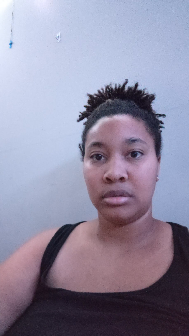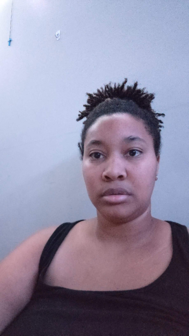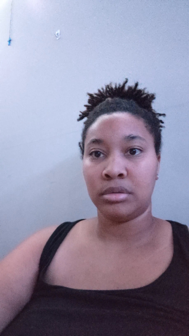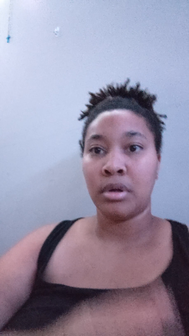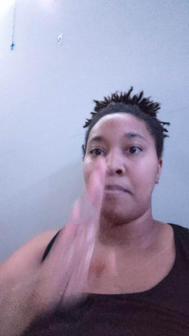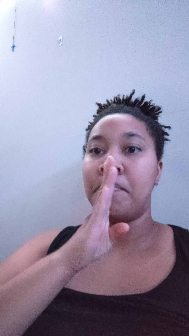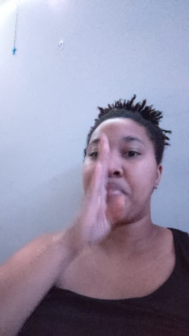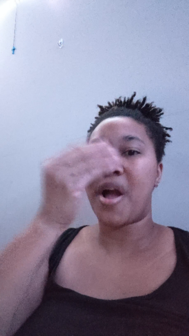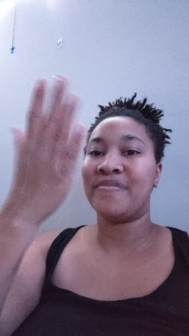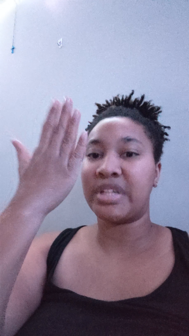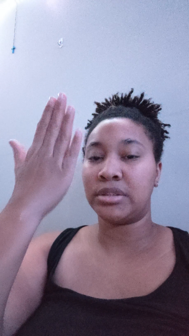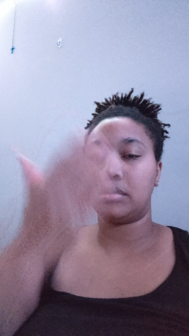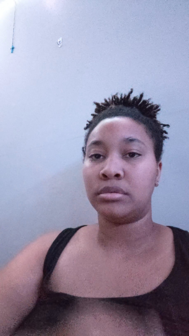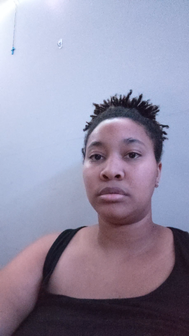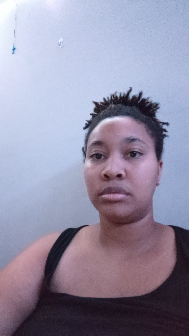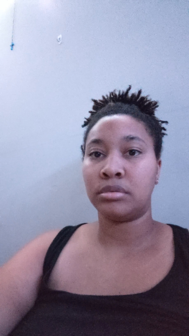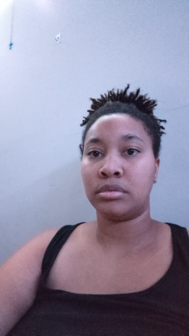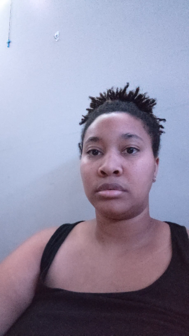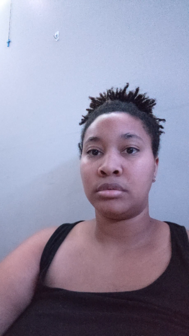breakfast